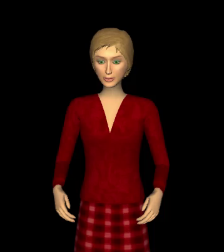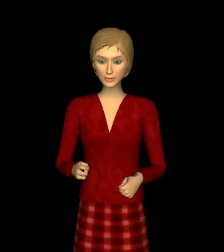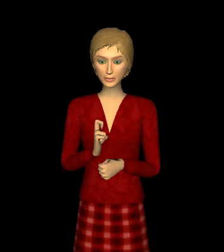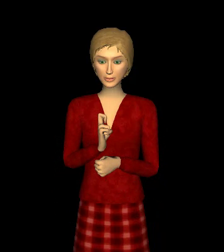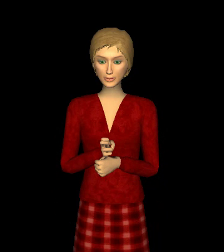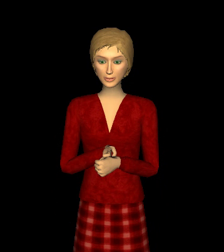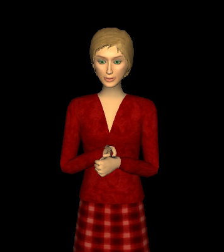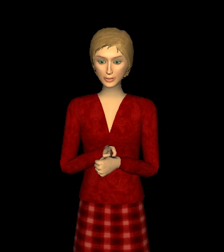صعب